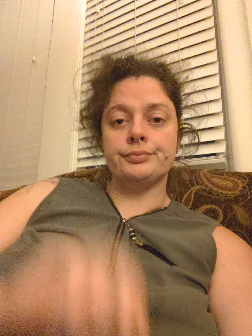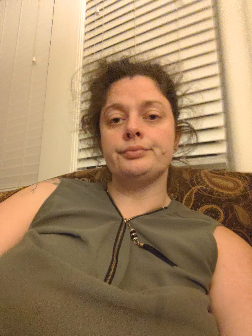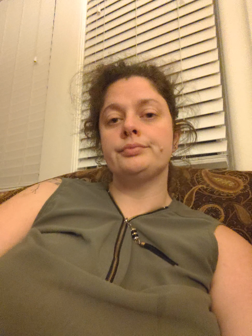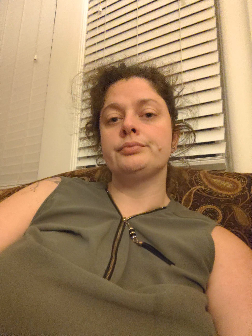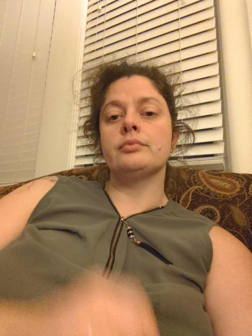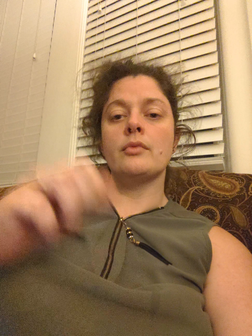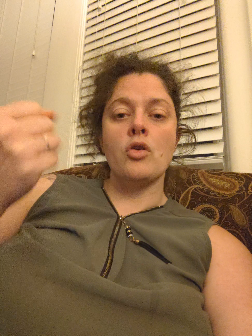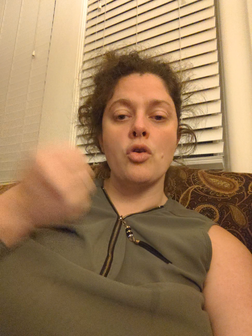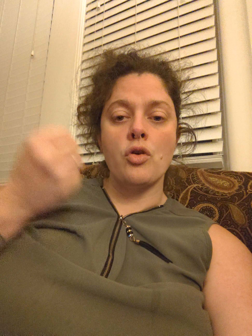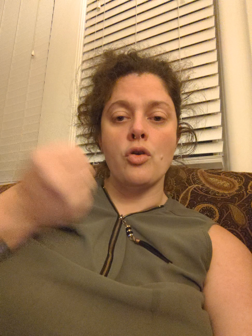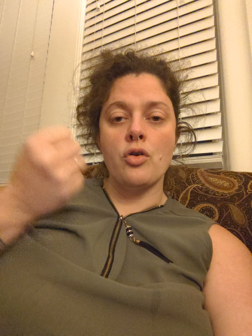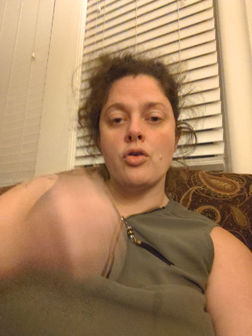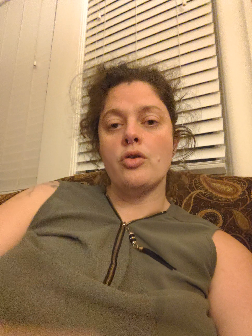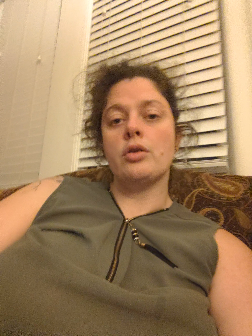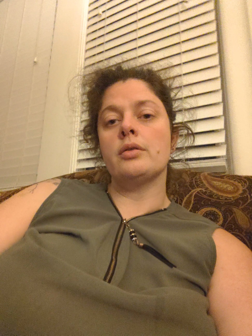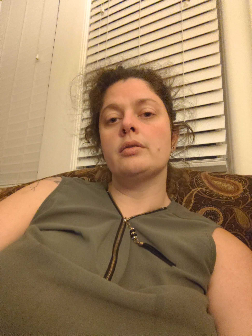car